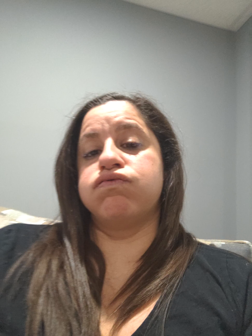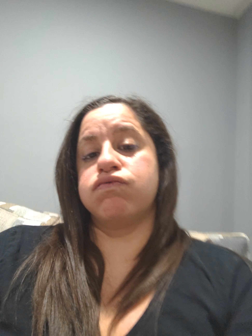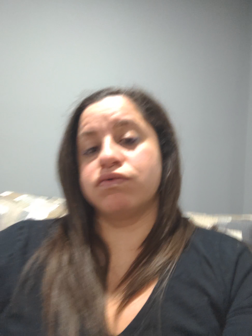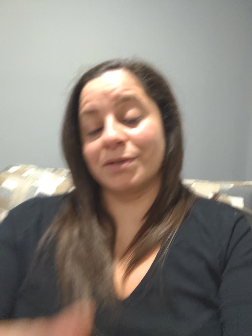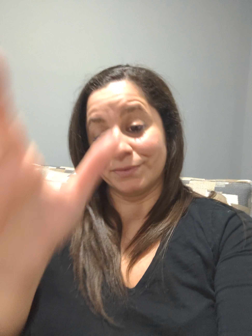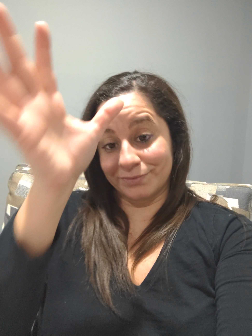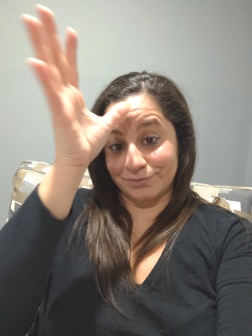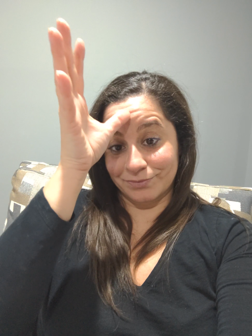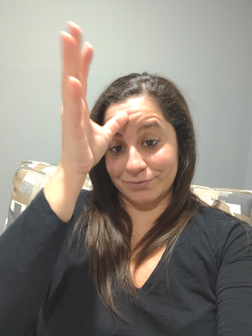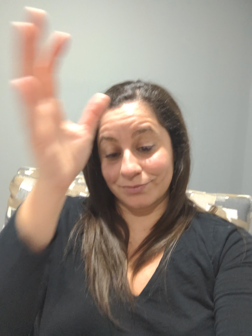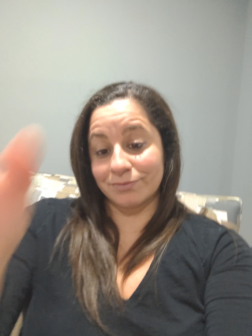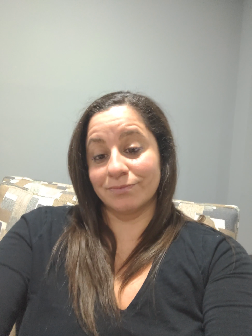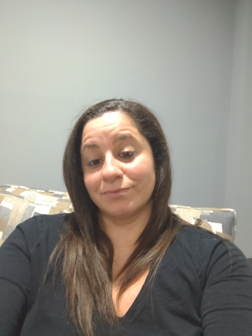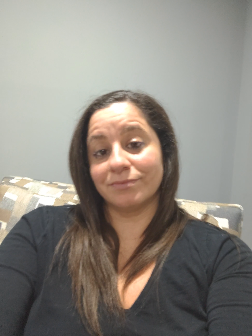dad